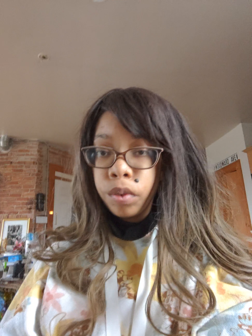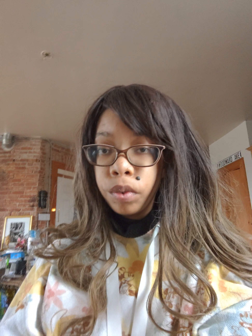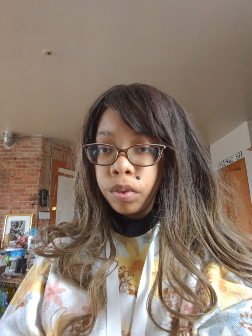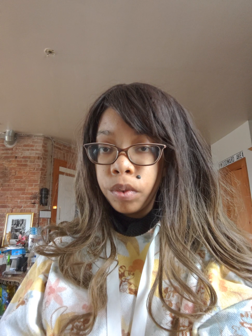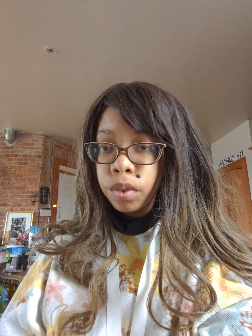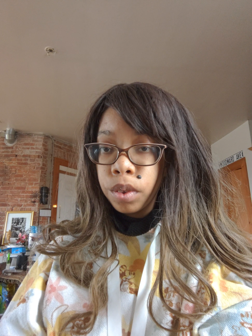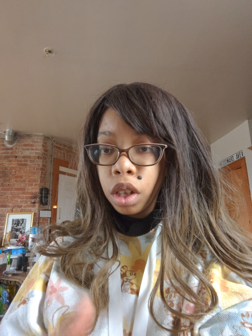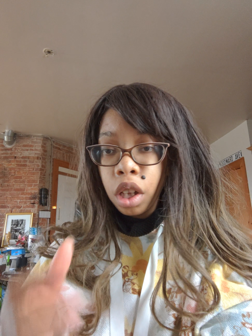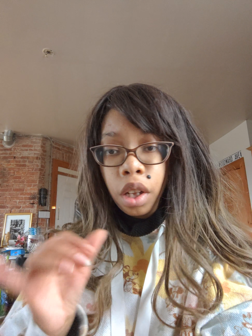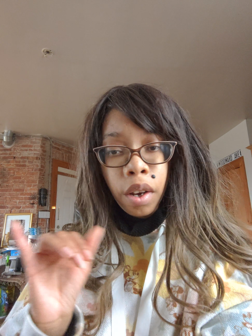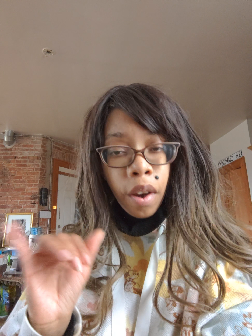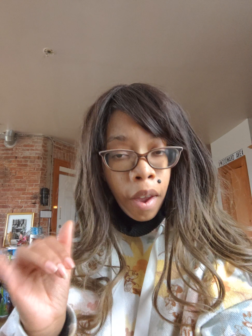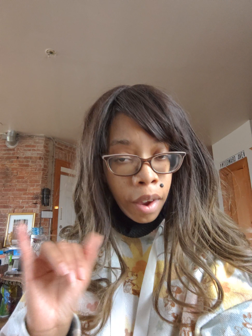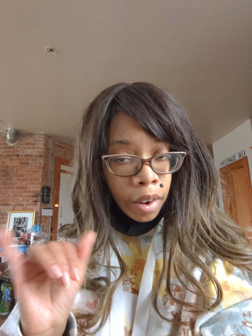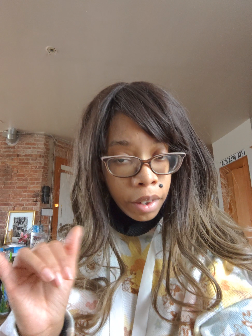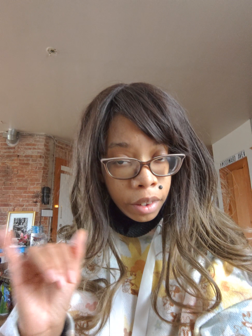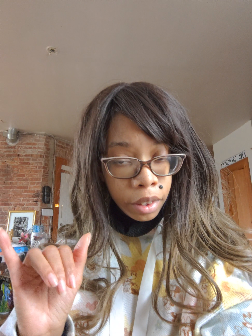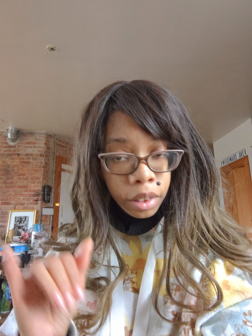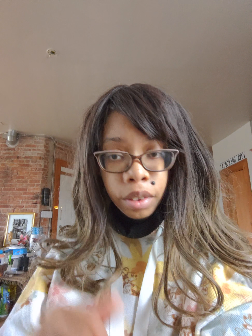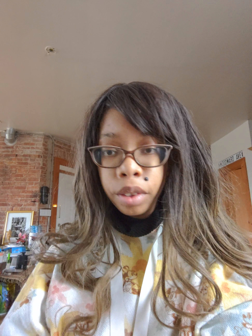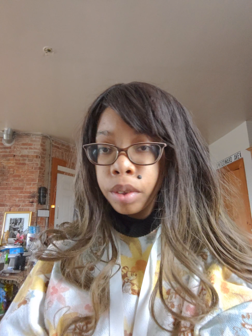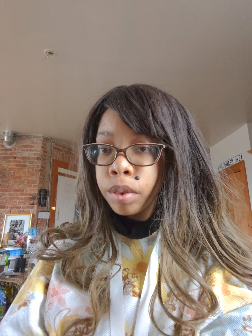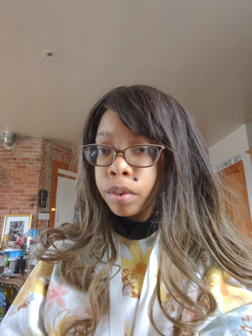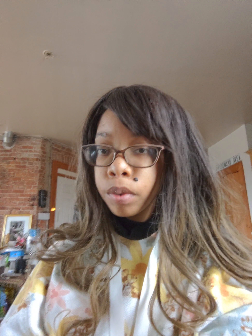like